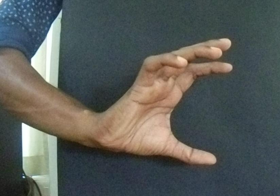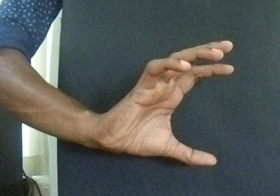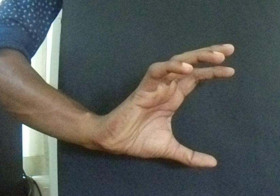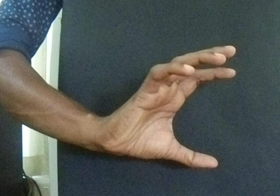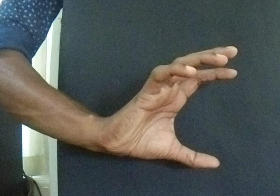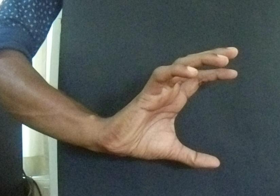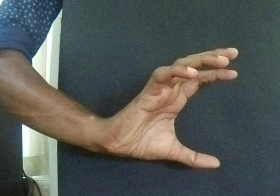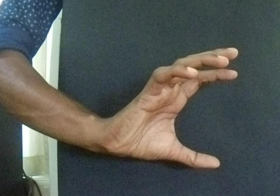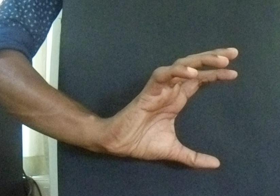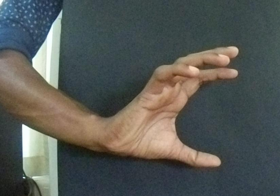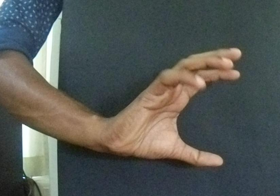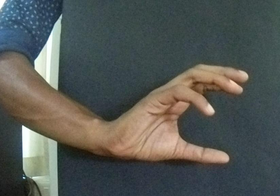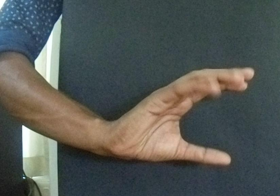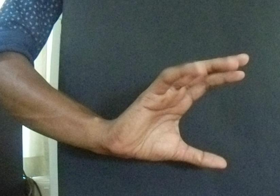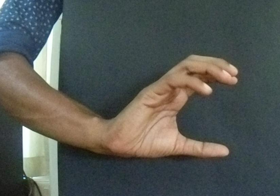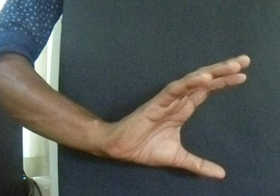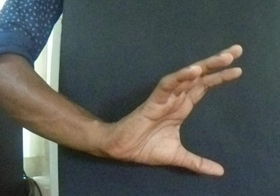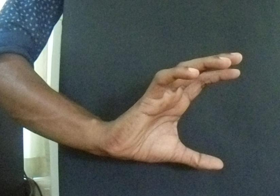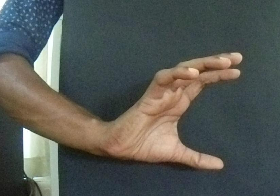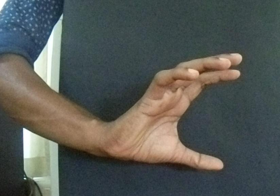pain